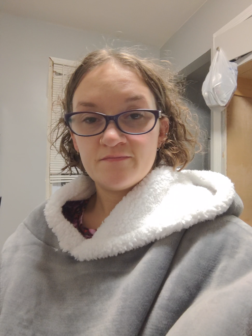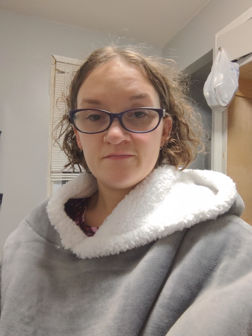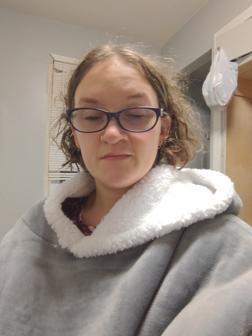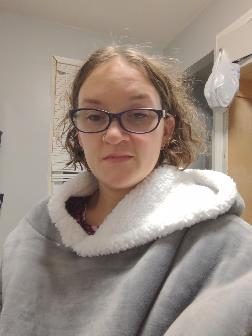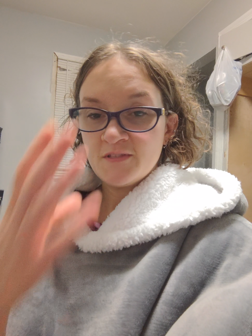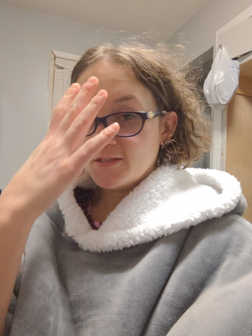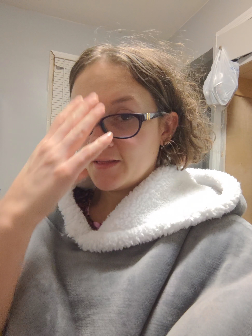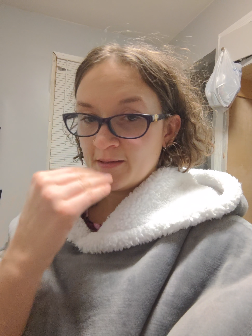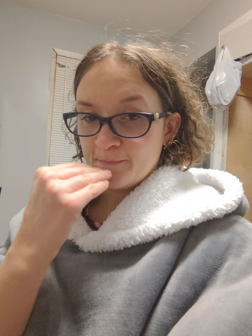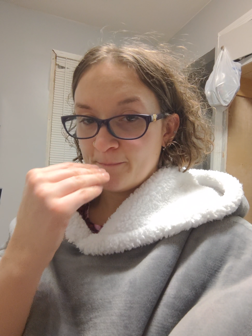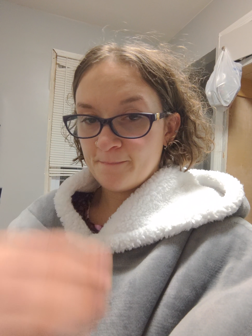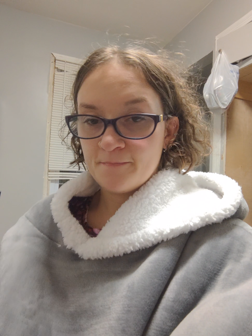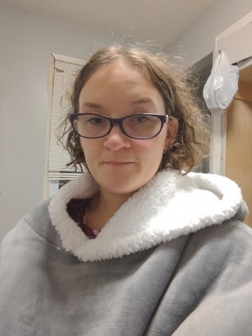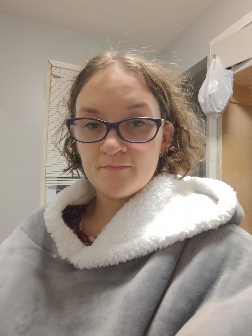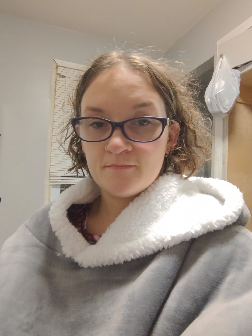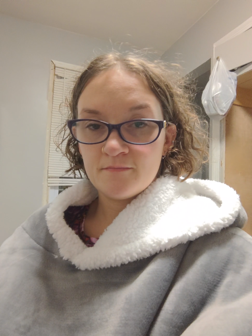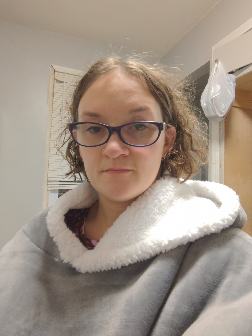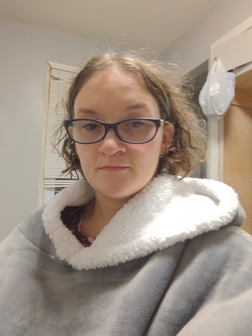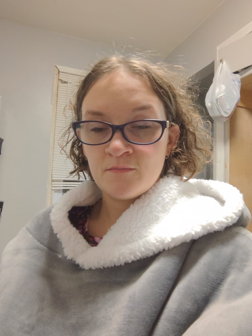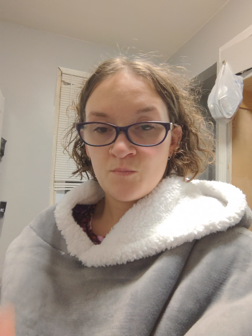sleep